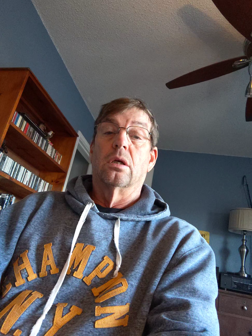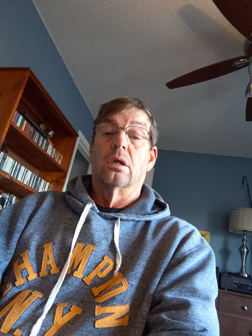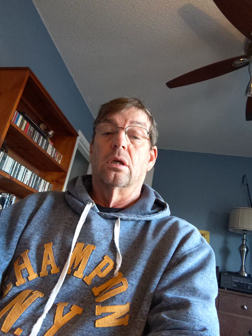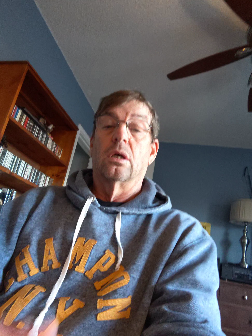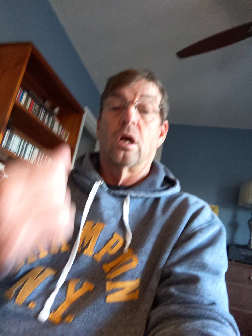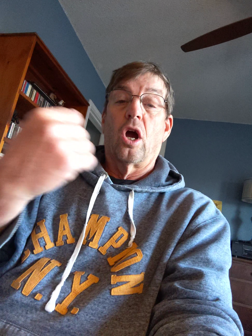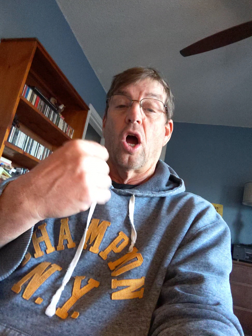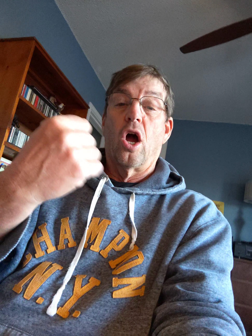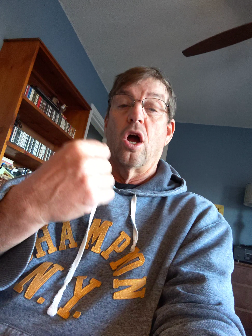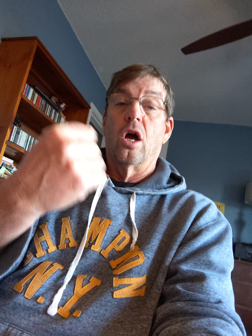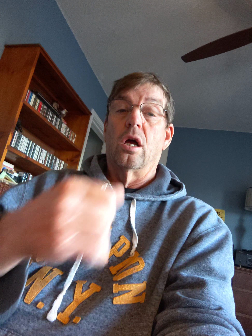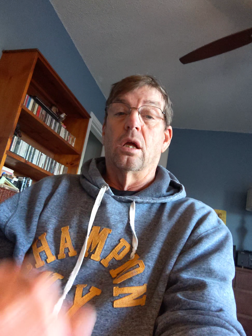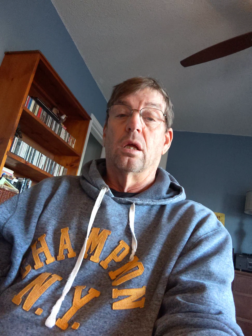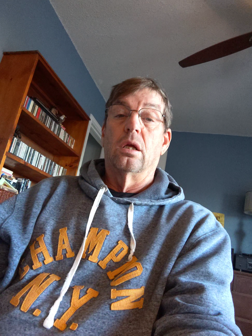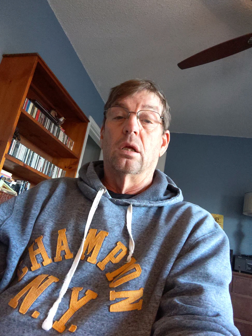car